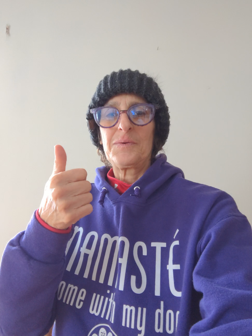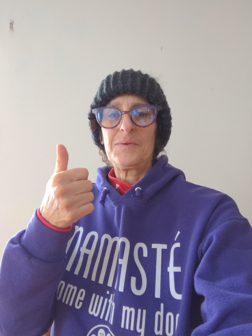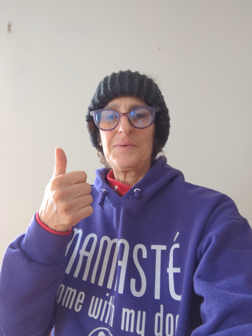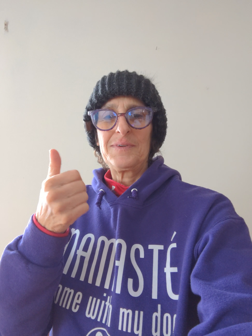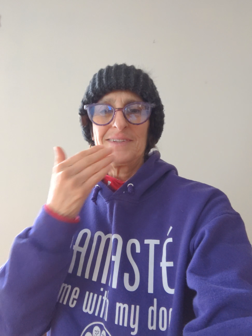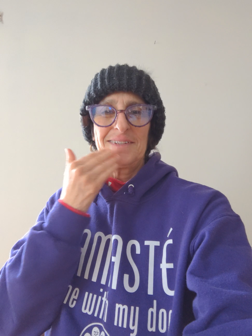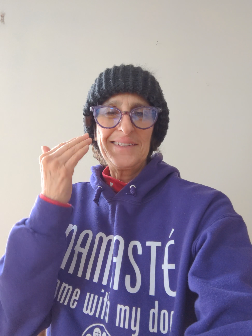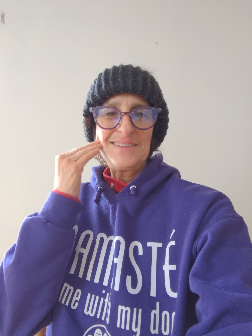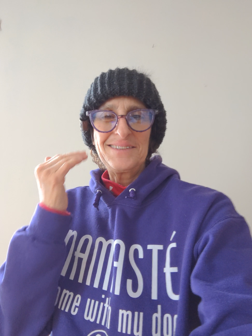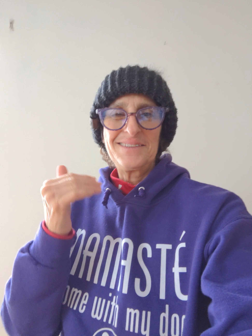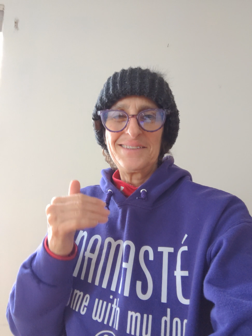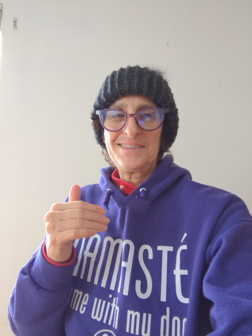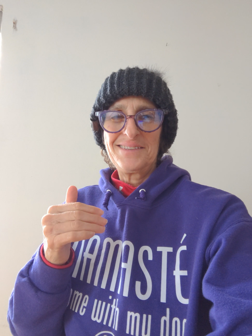kiss